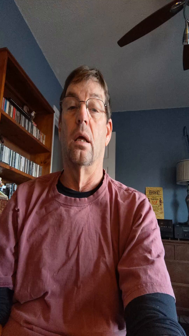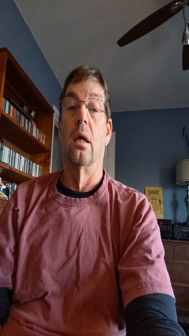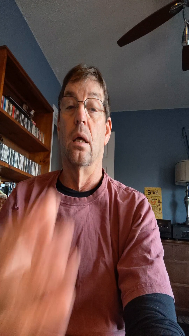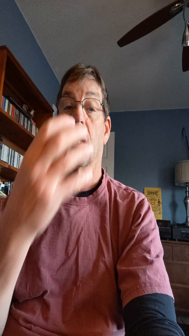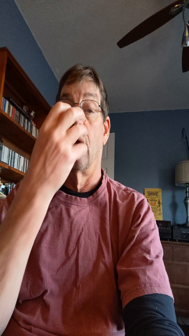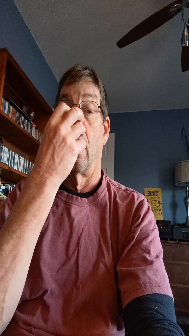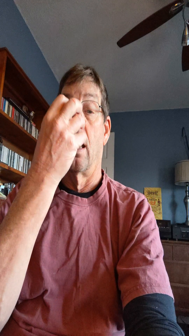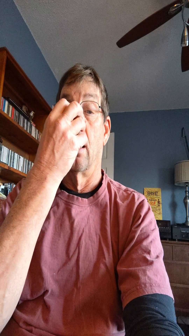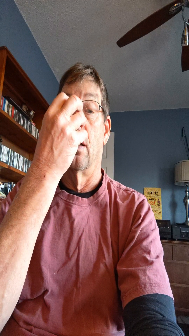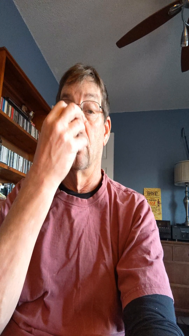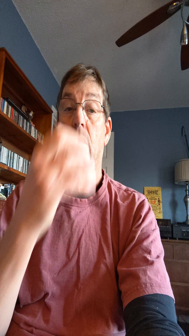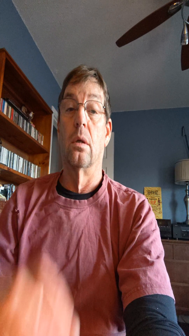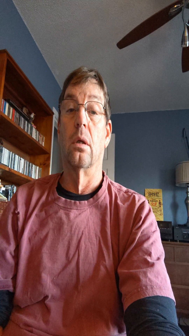clown